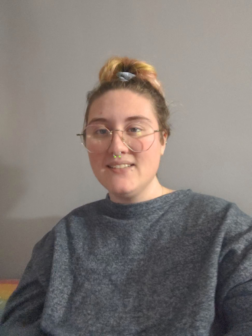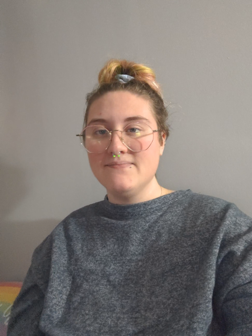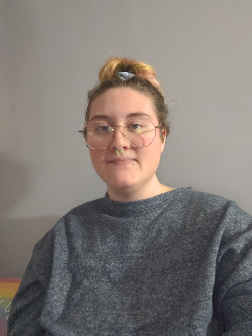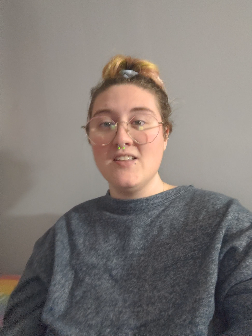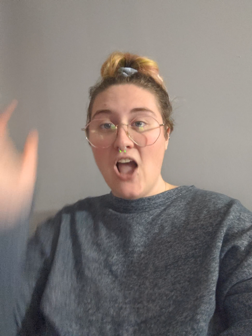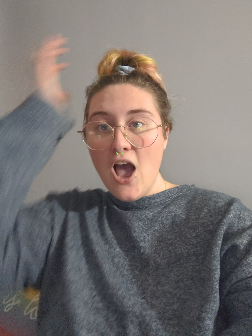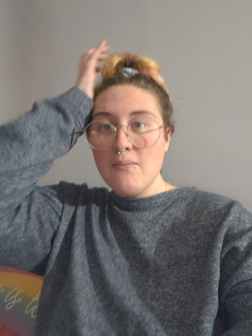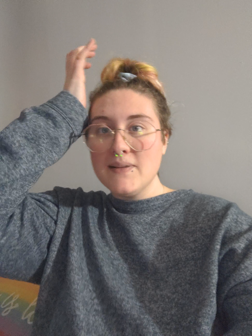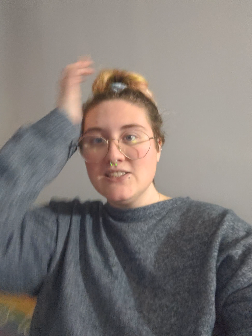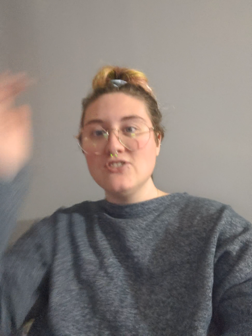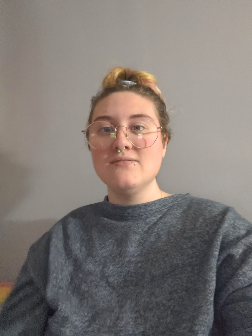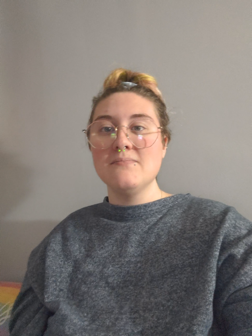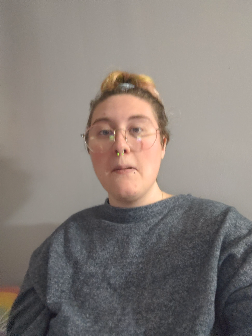garbage